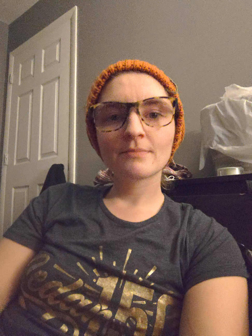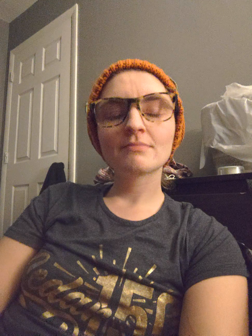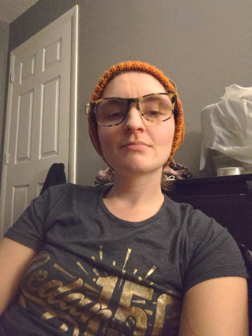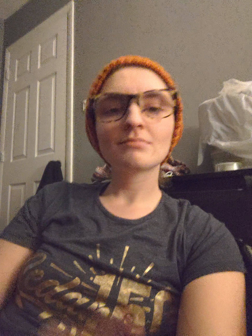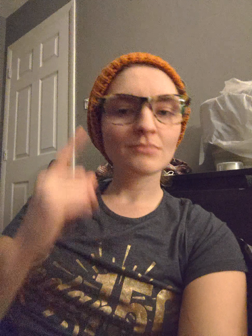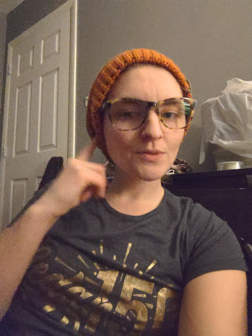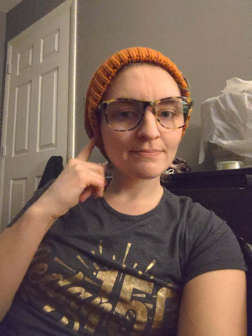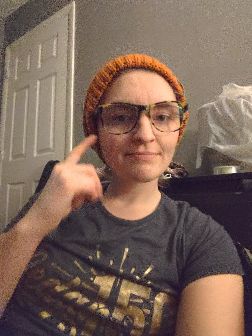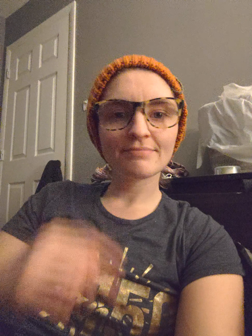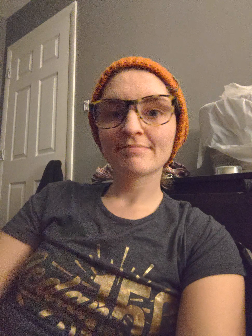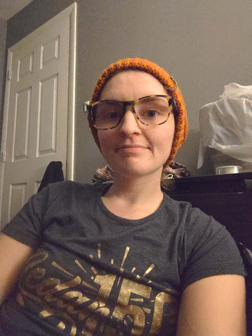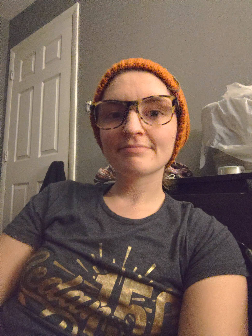ear